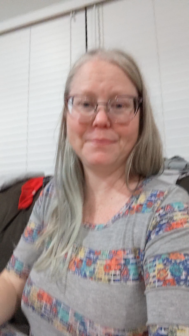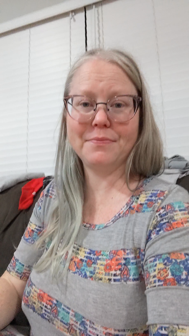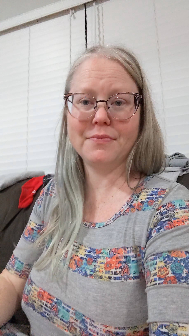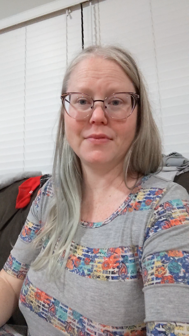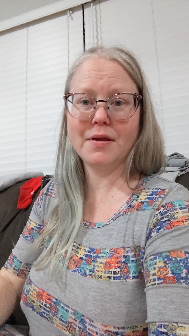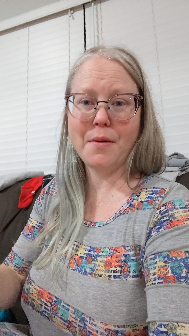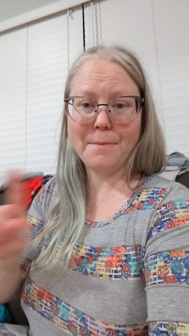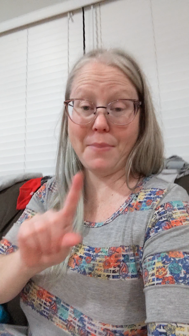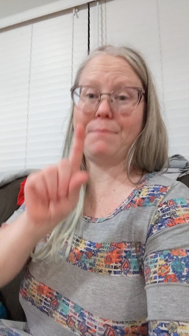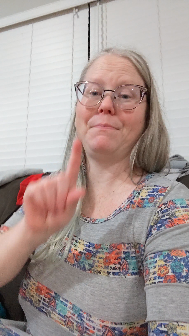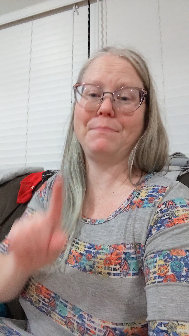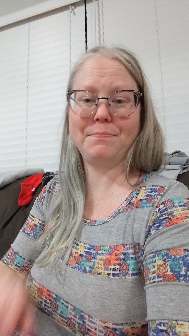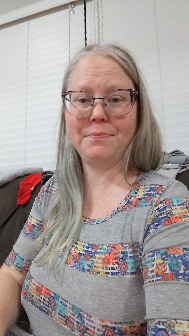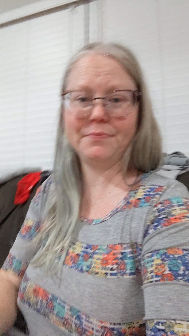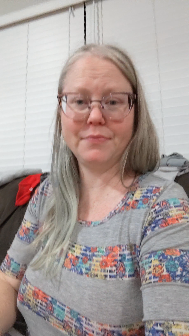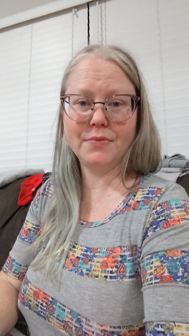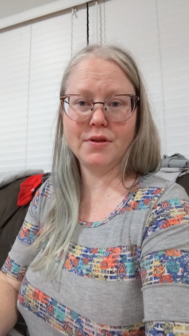bump